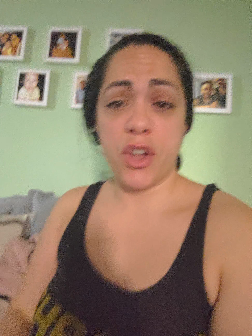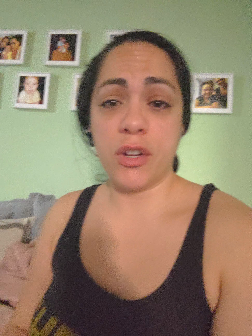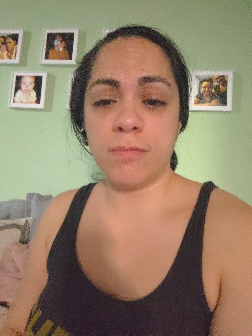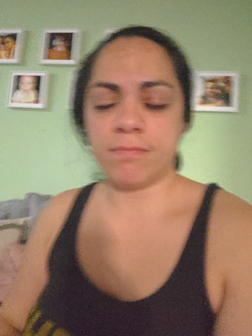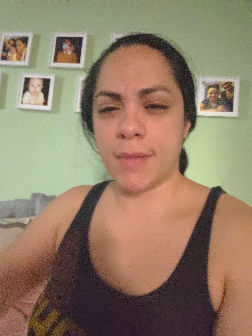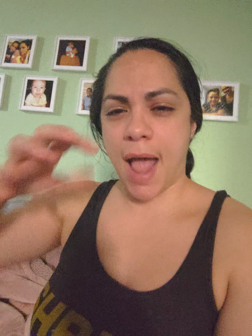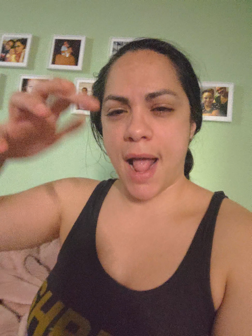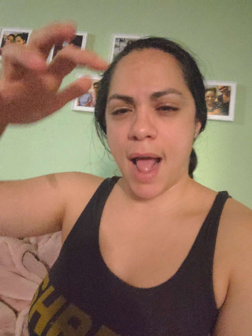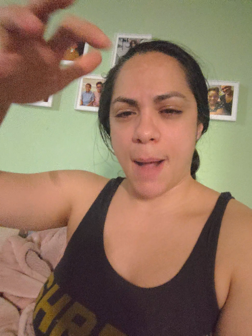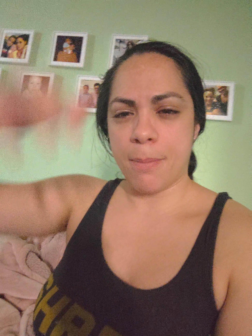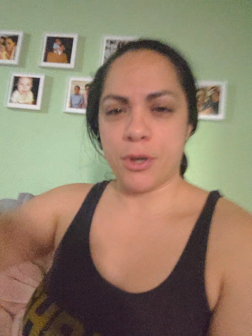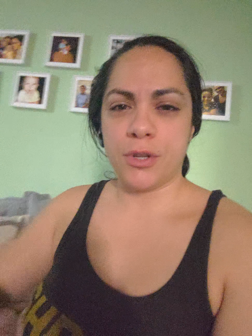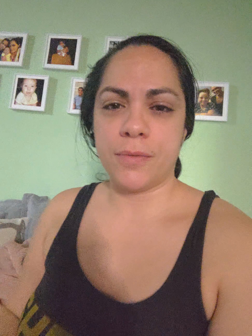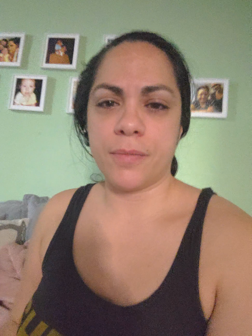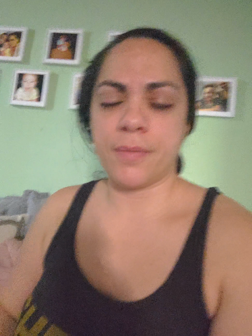helicopter